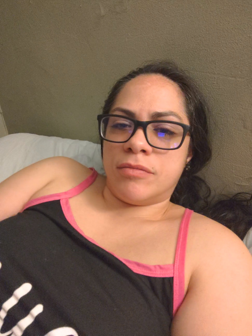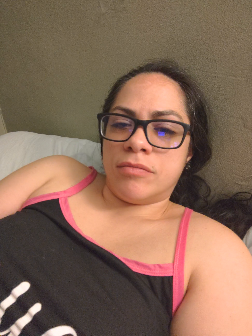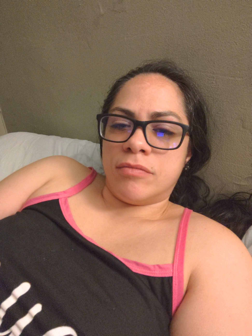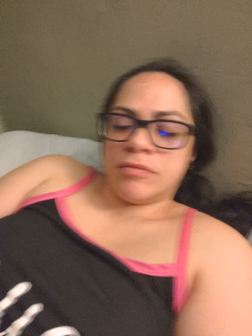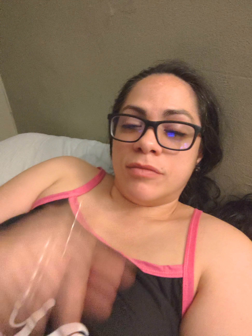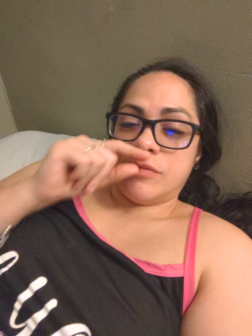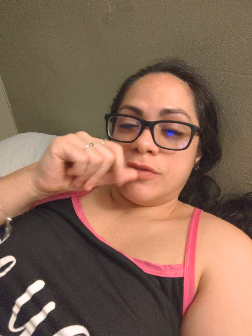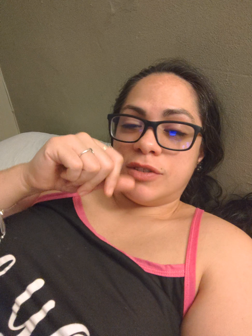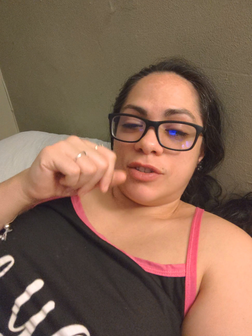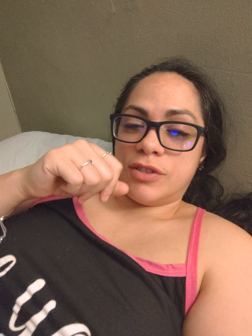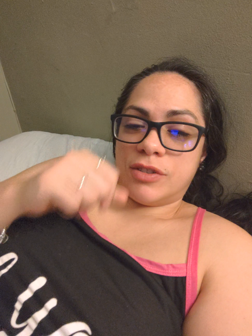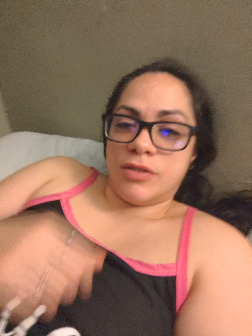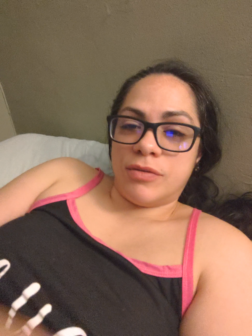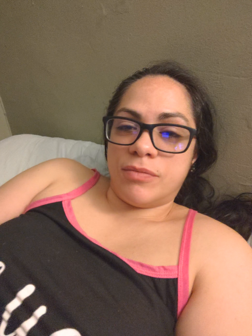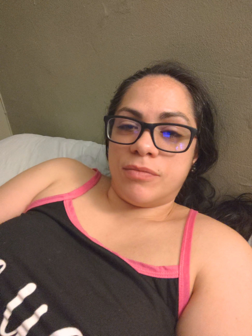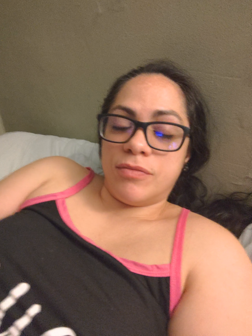hen